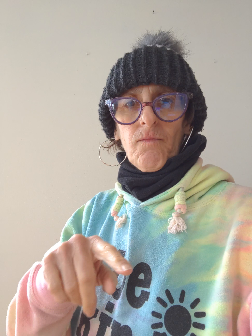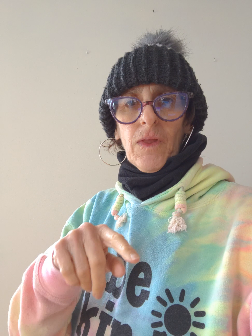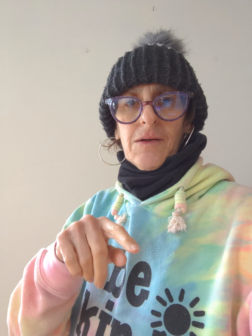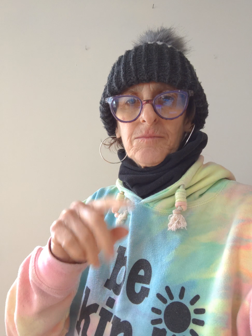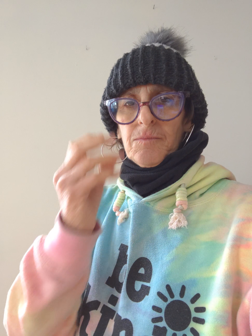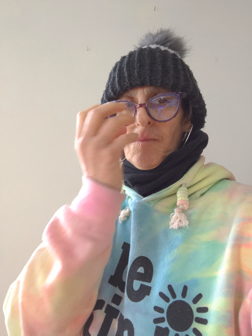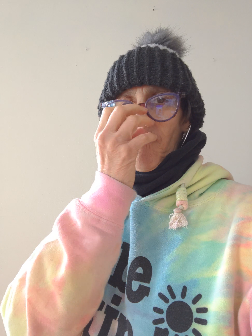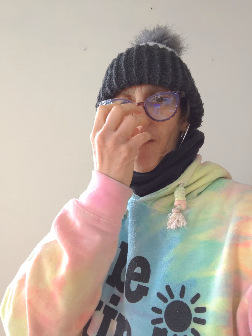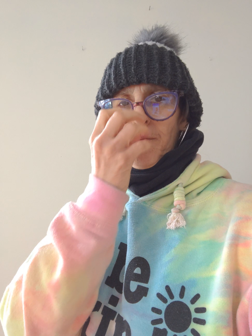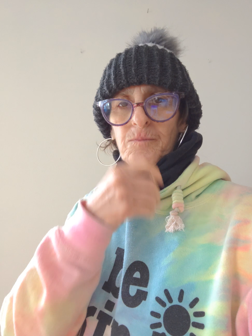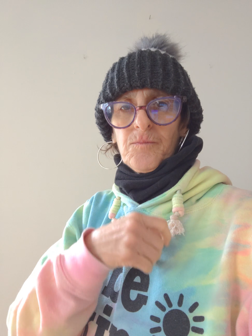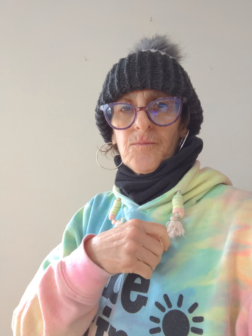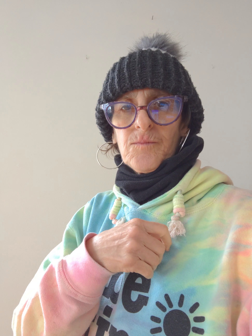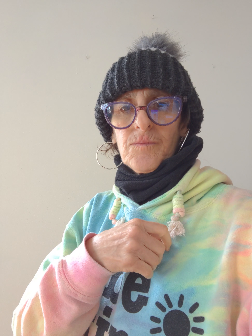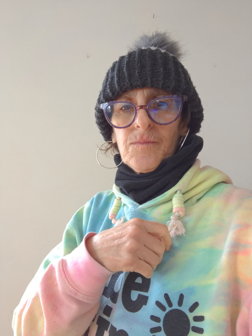clown